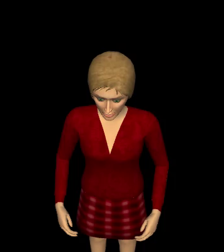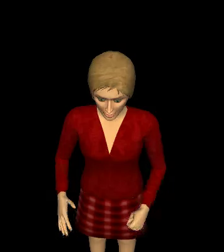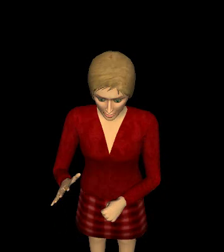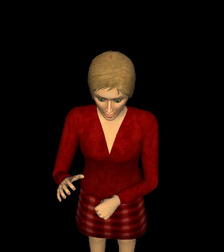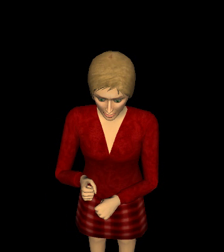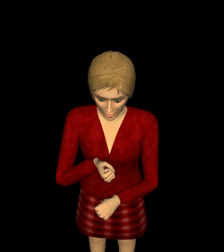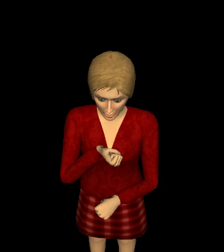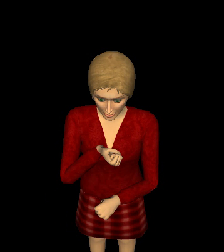يربح